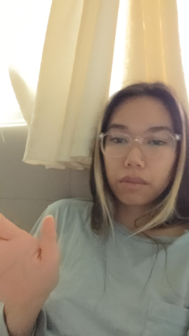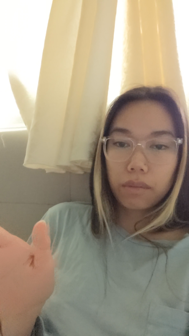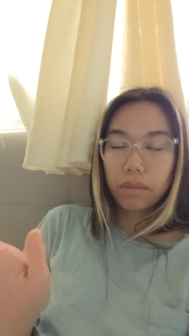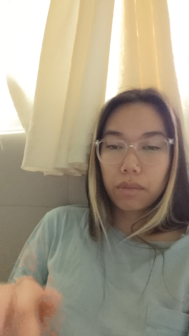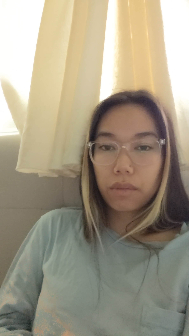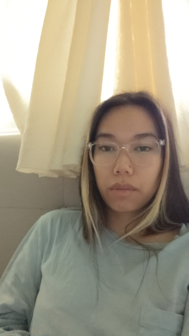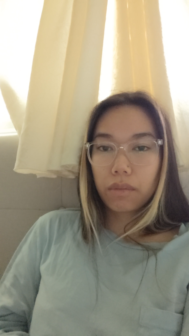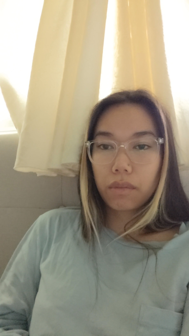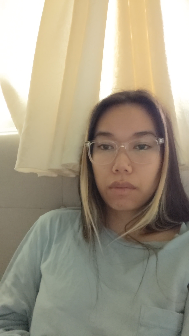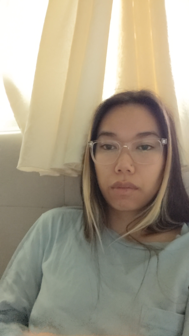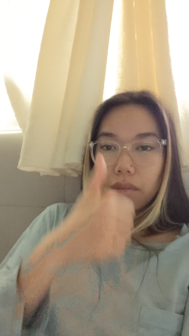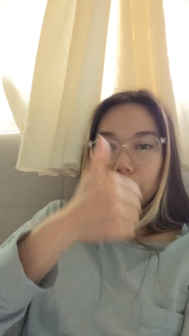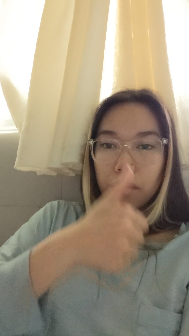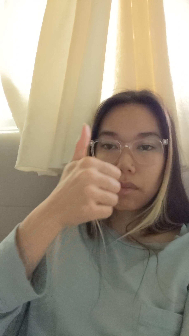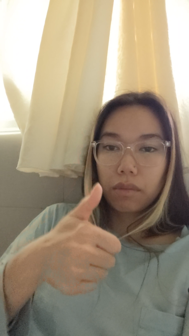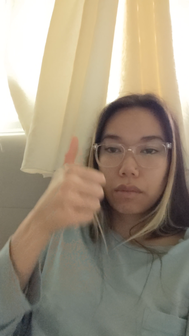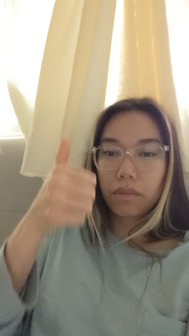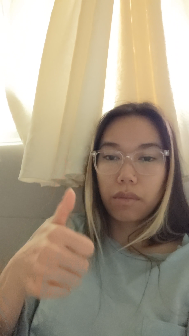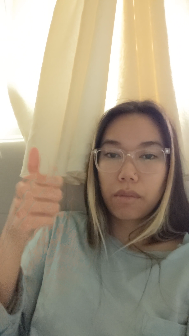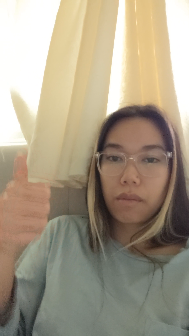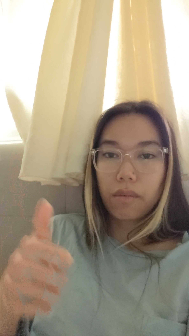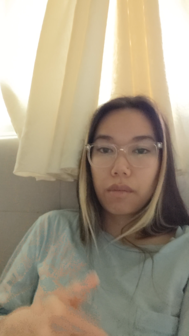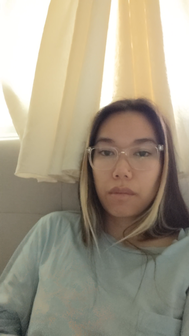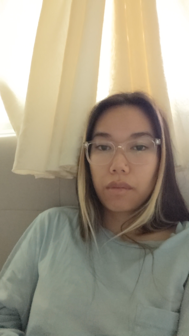each